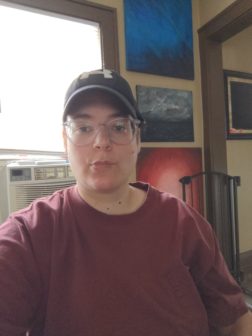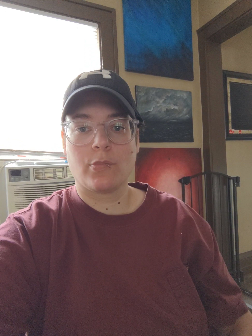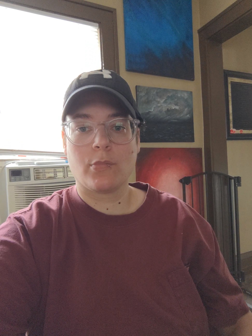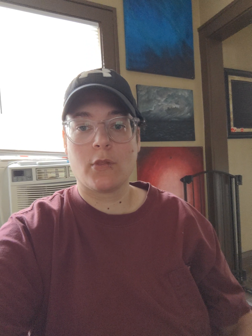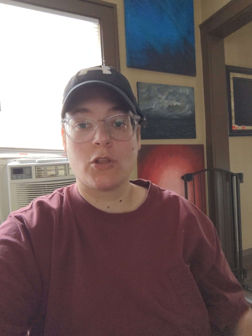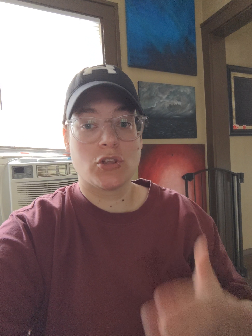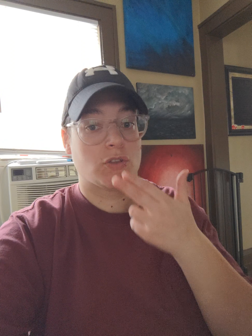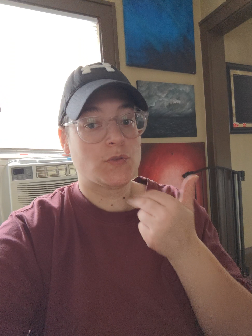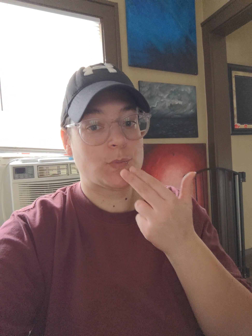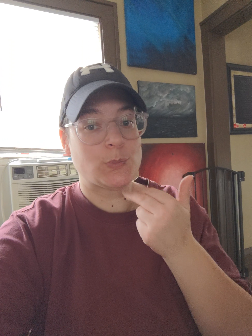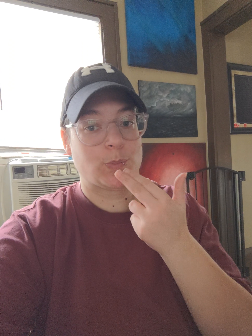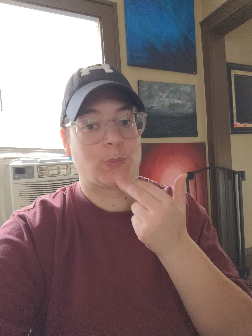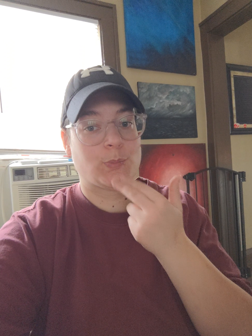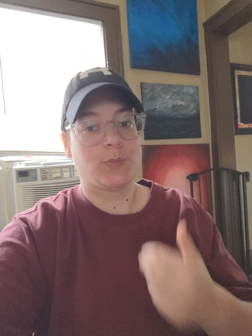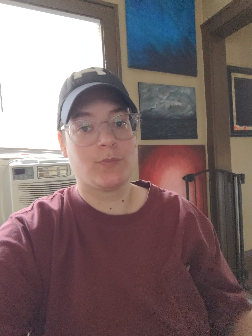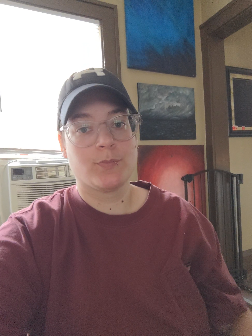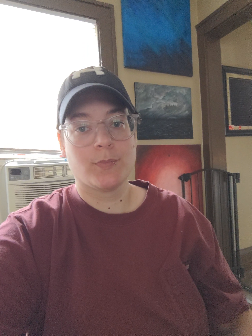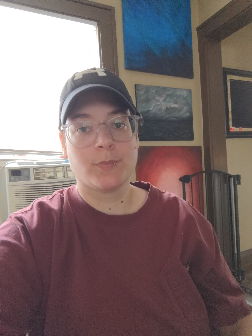cute